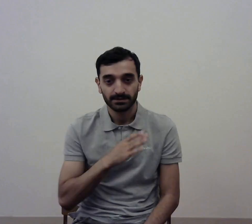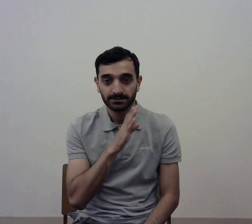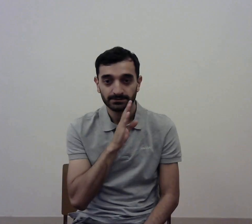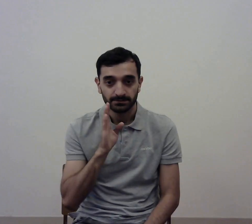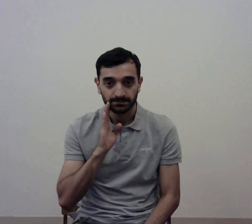ana